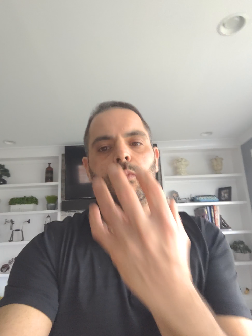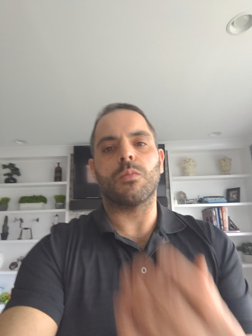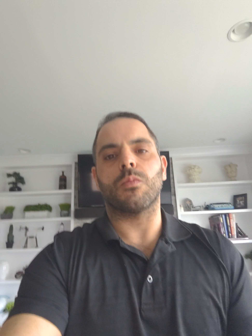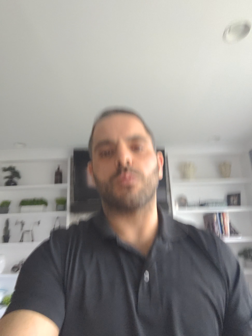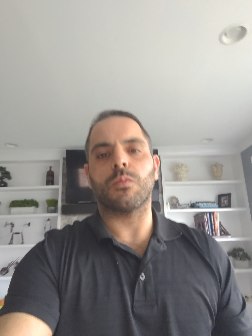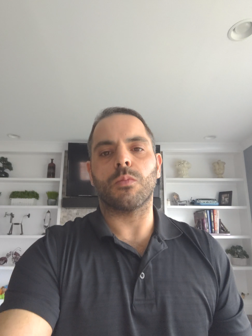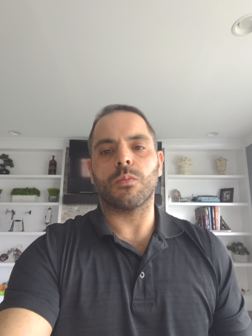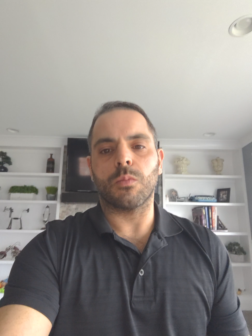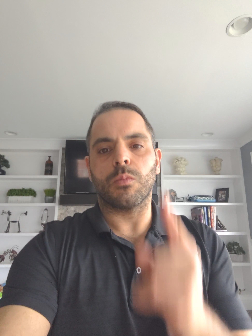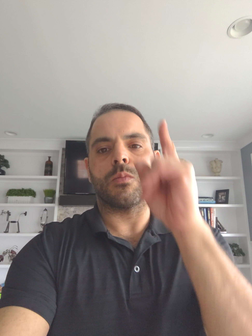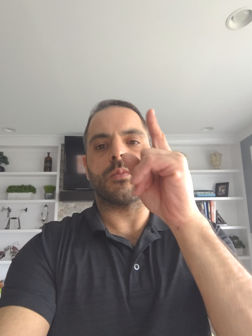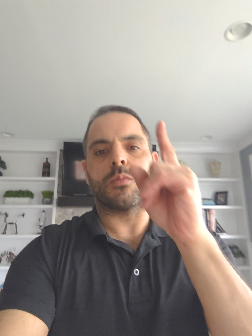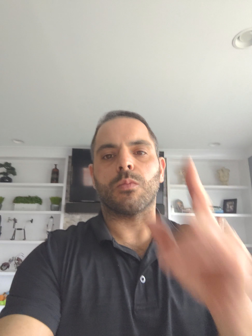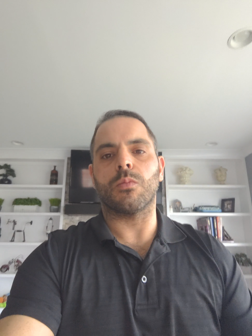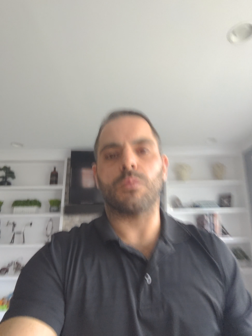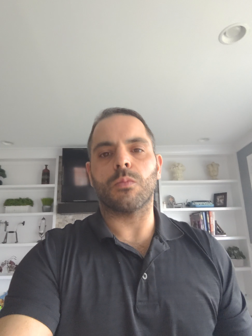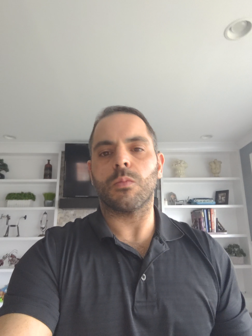up